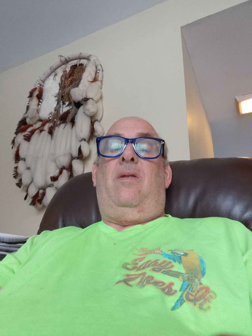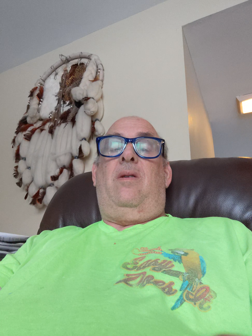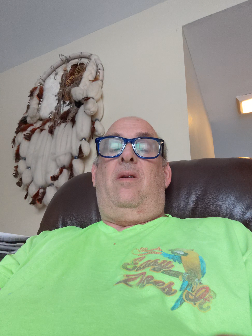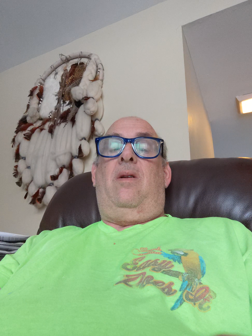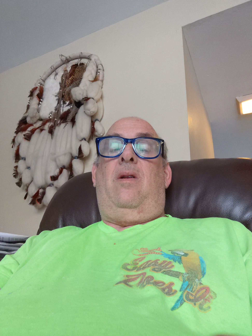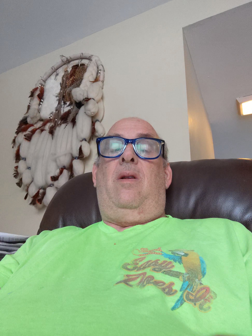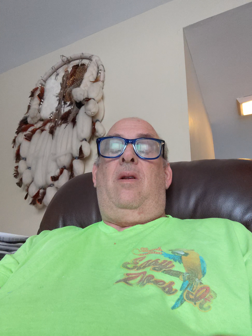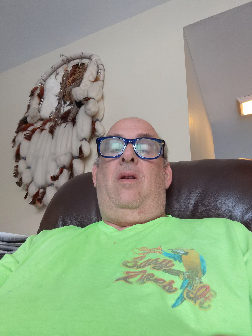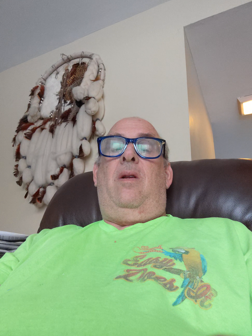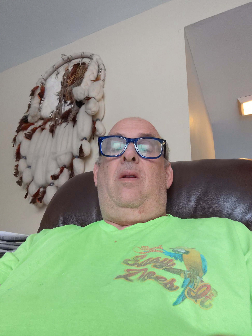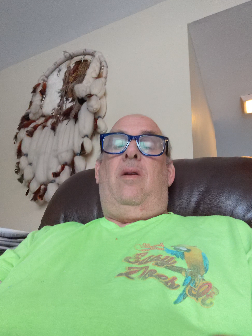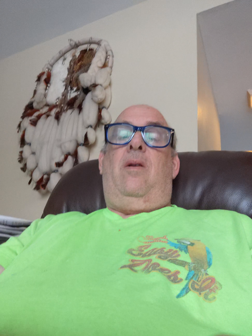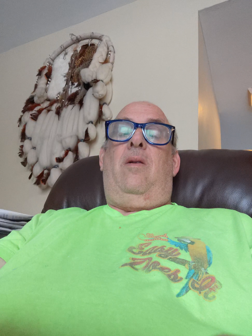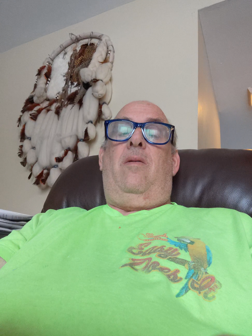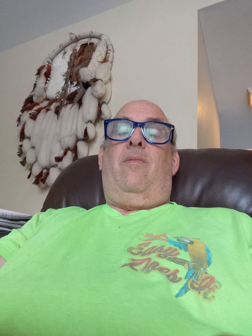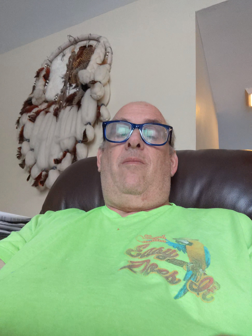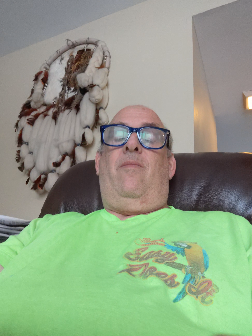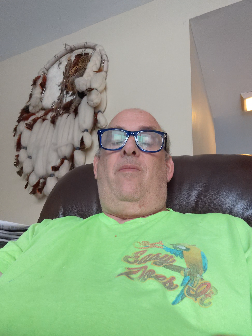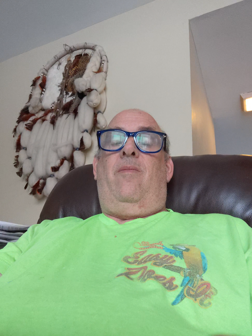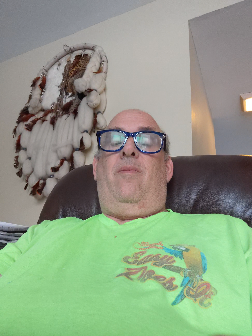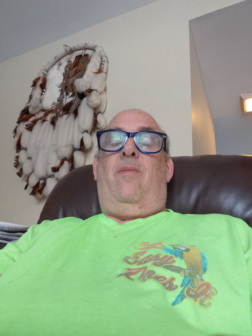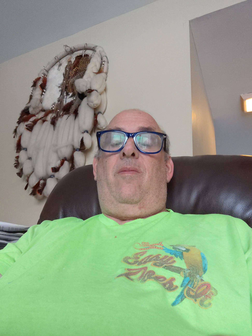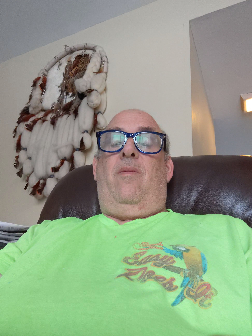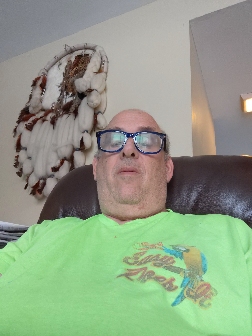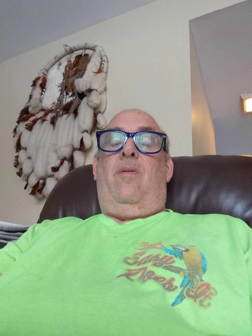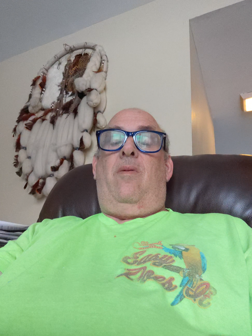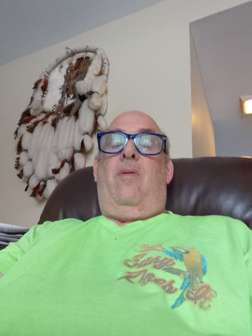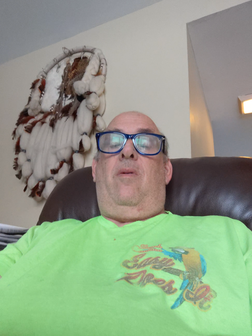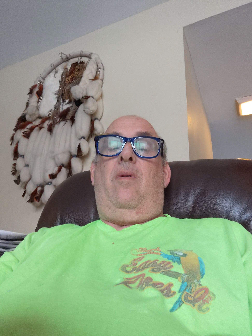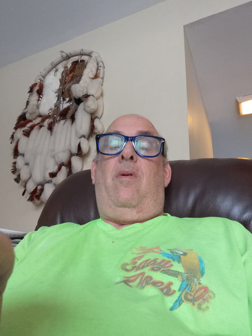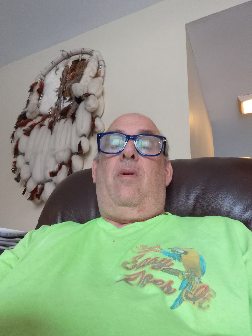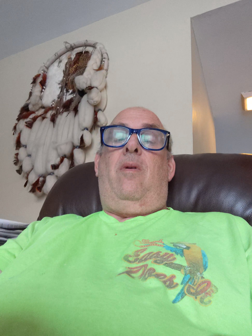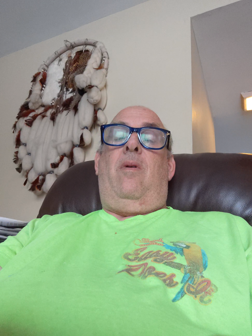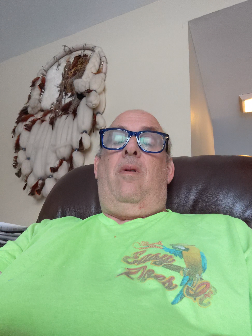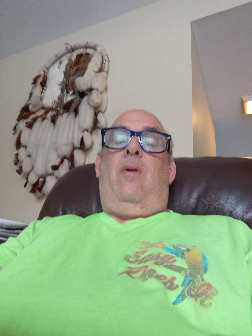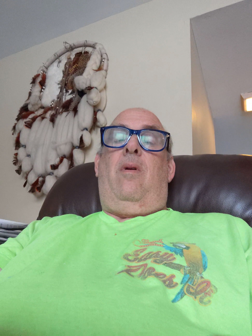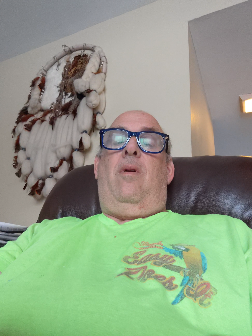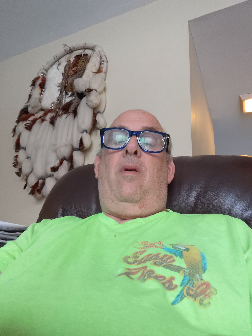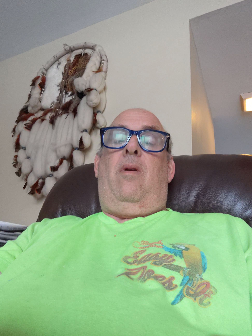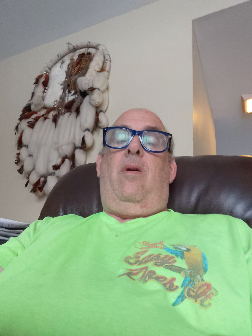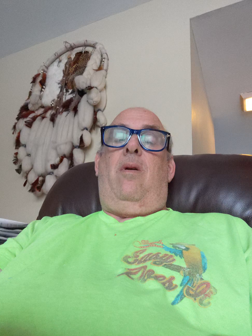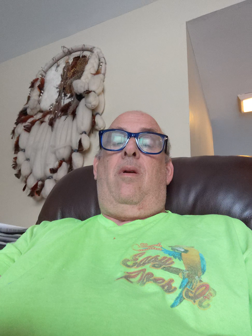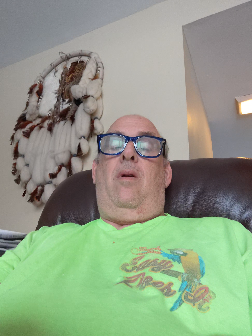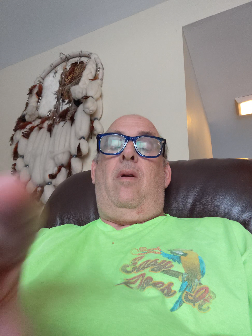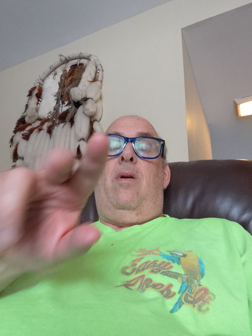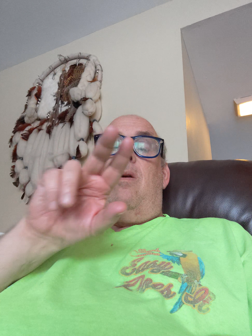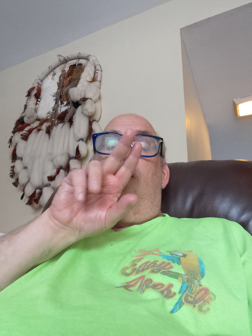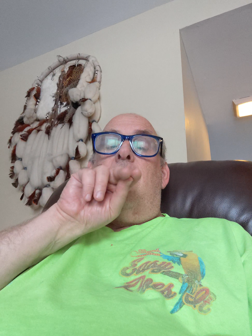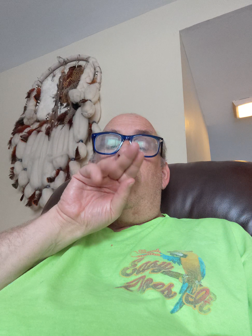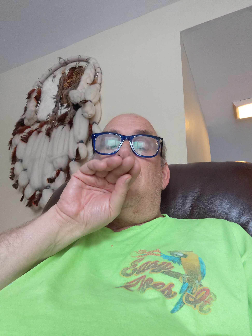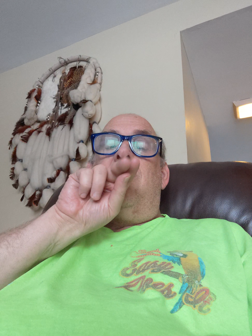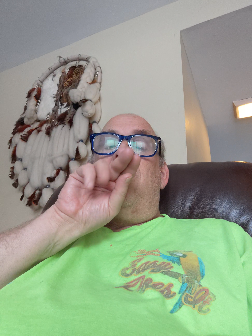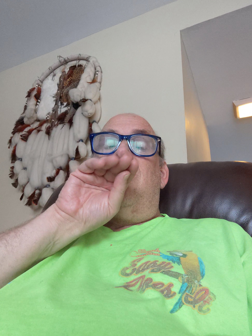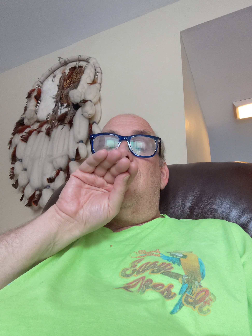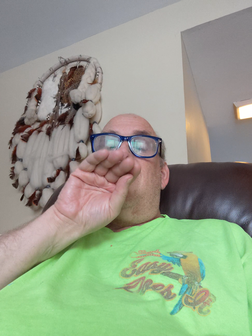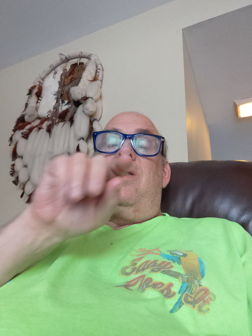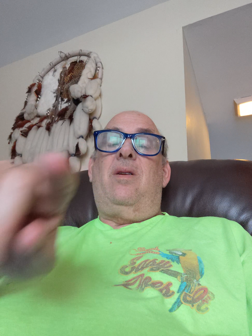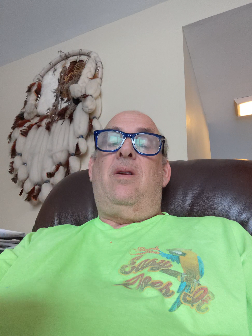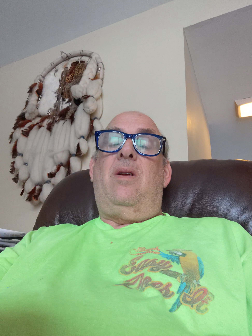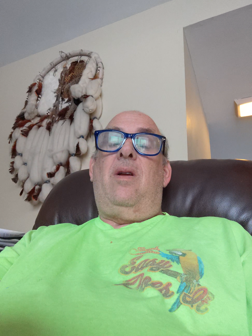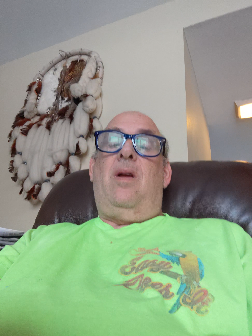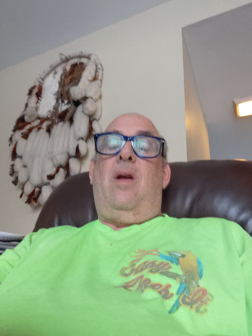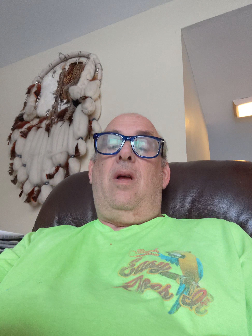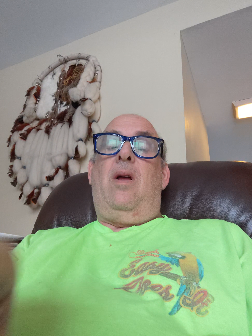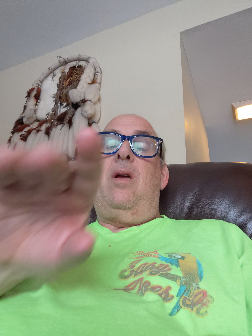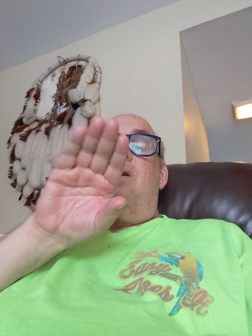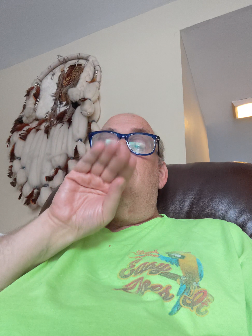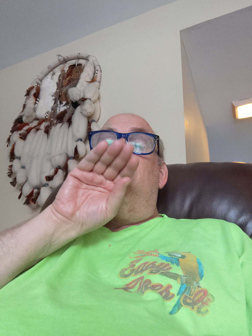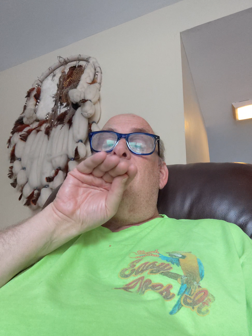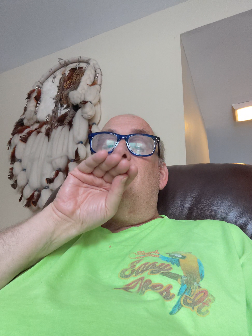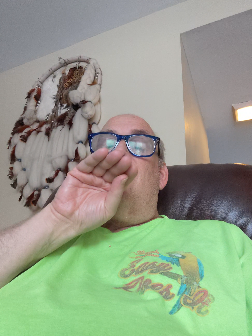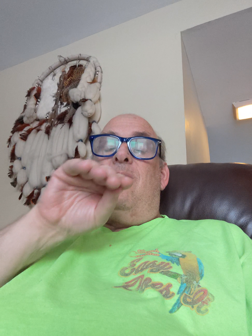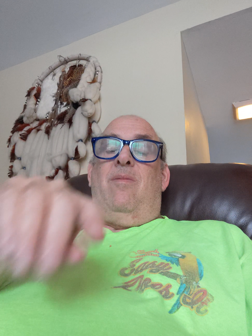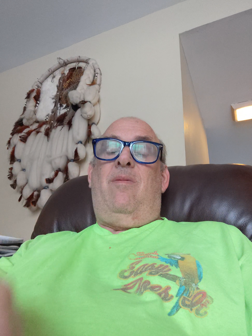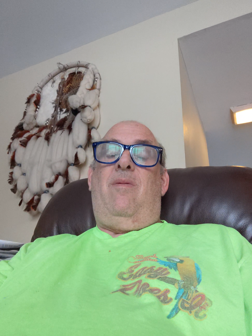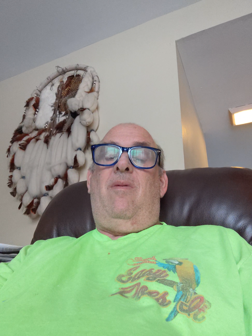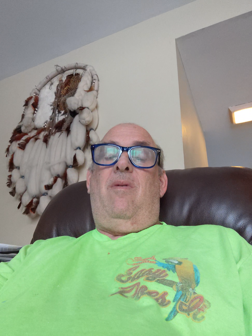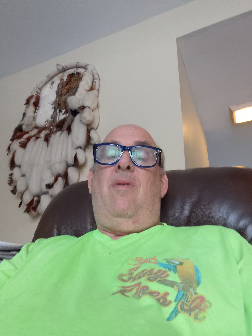goose